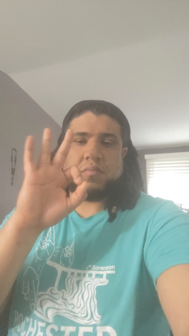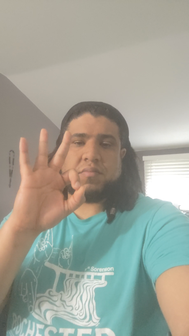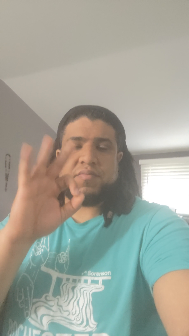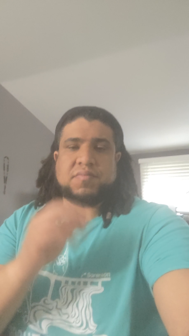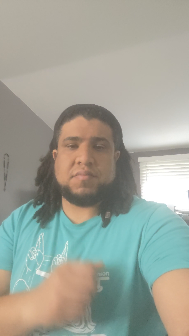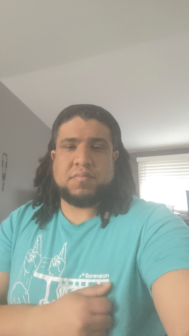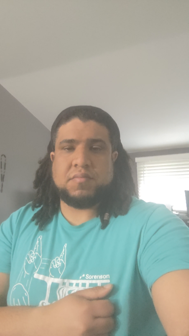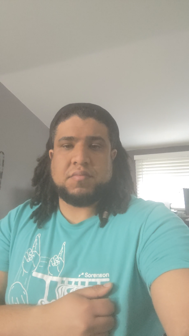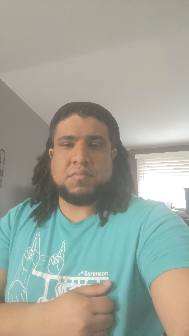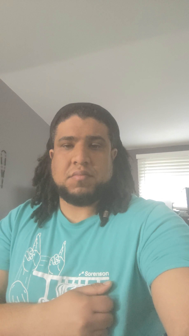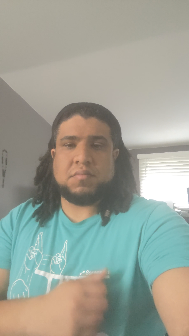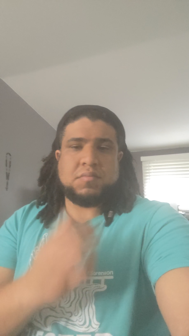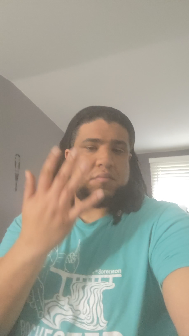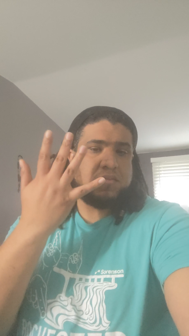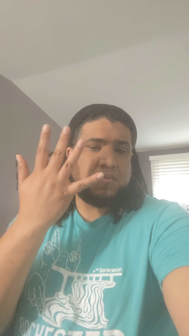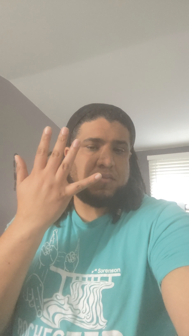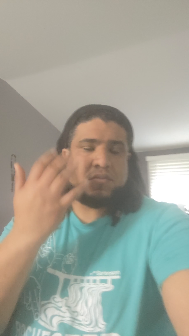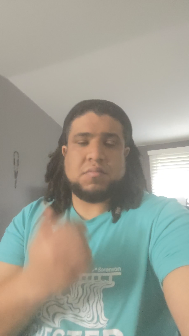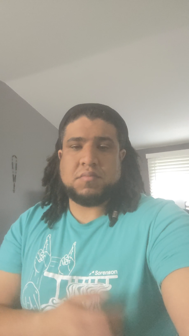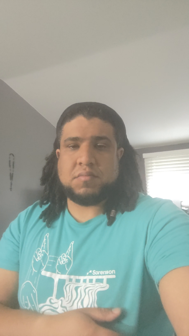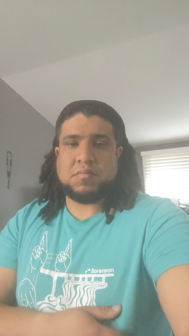hand